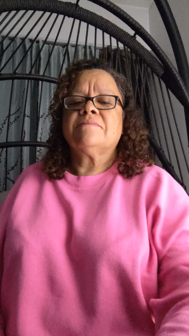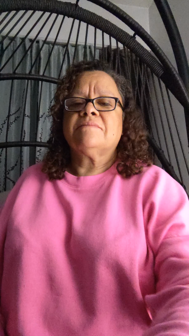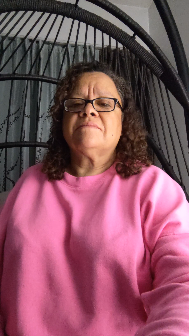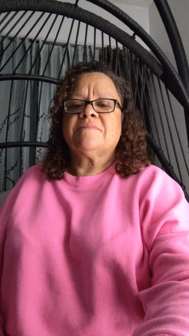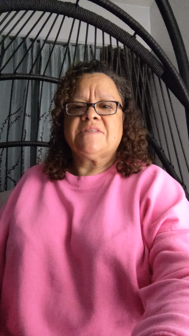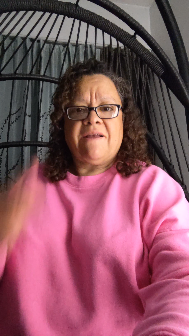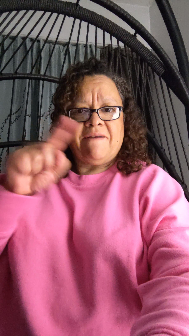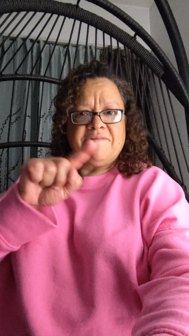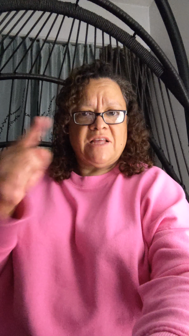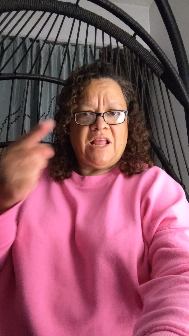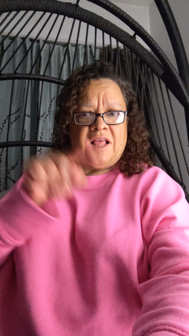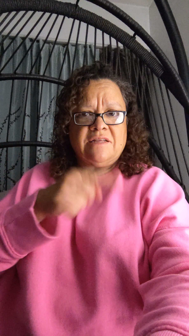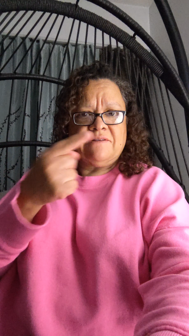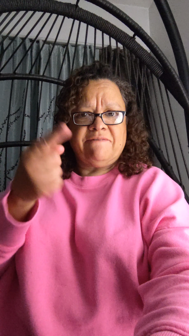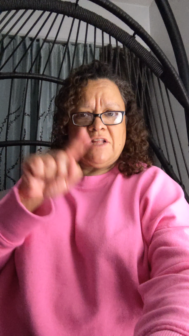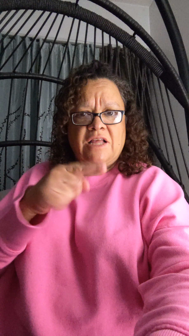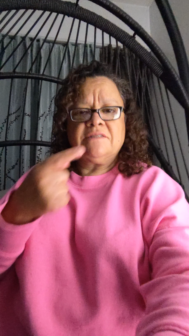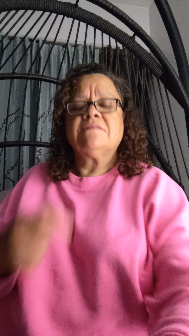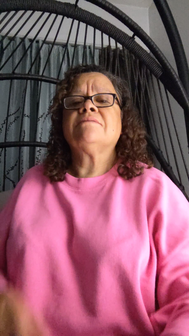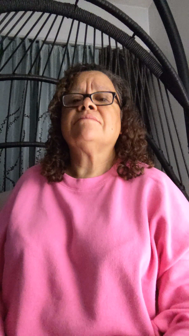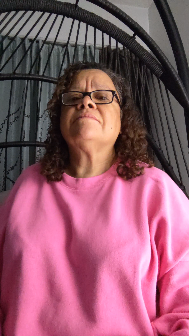friend